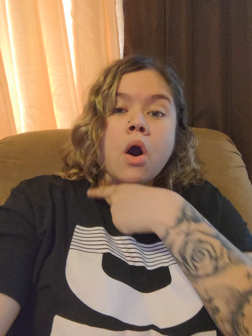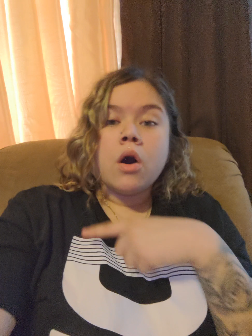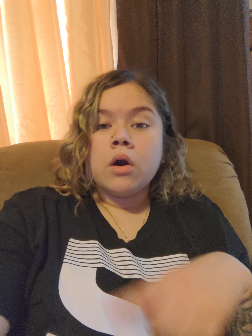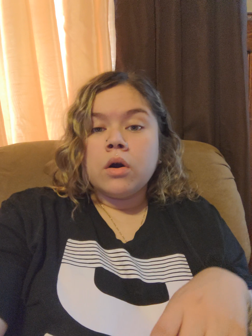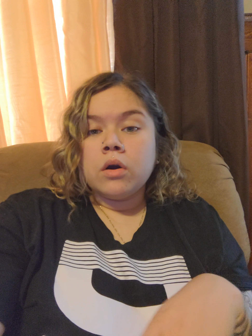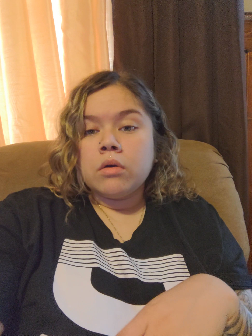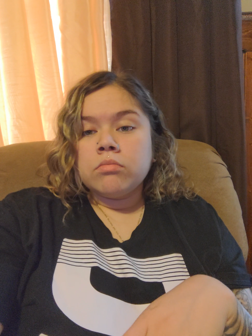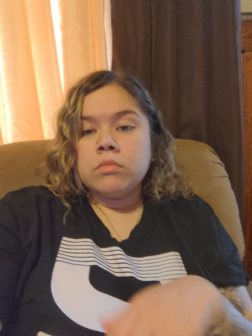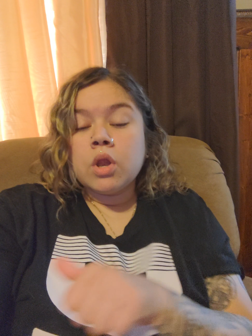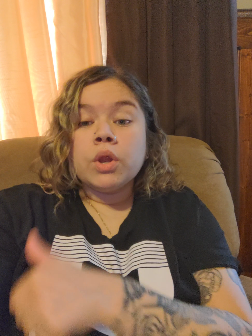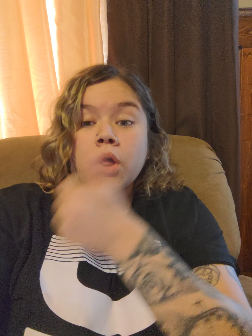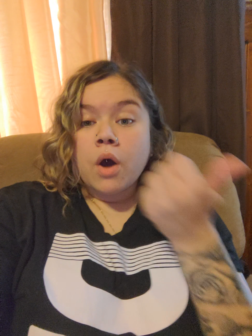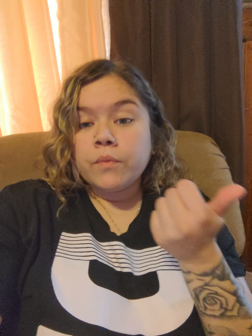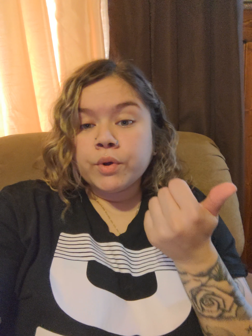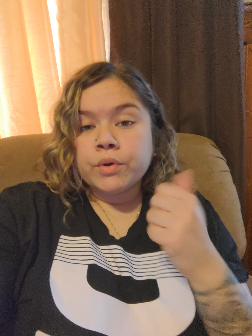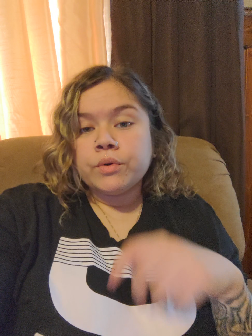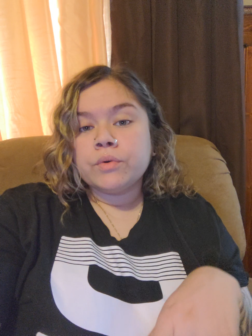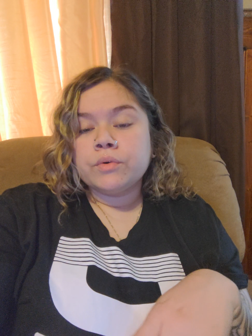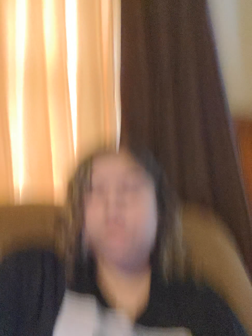other